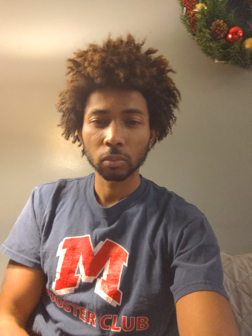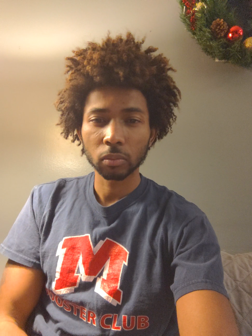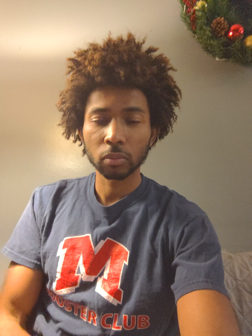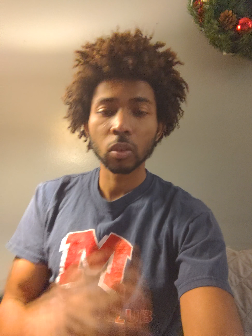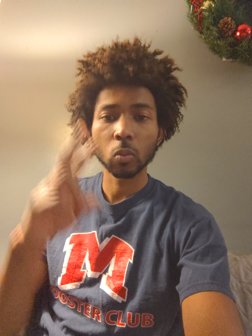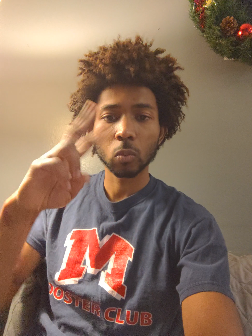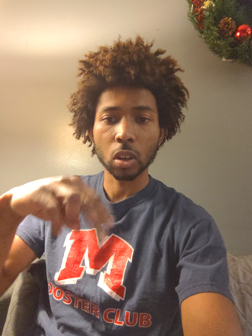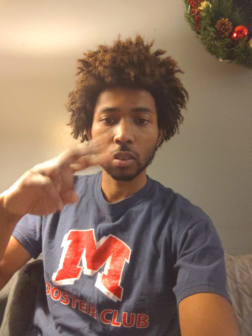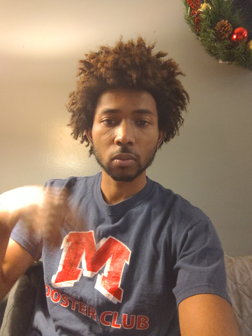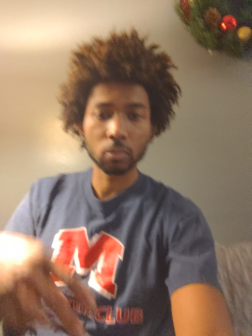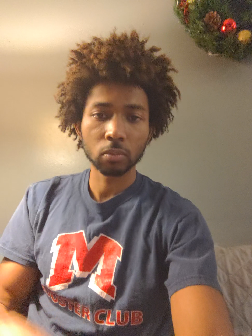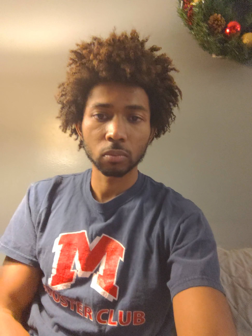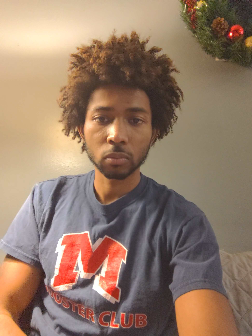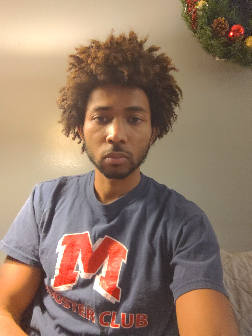read